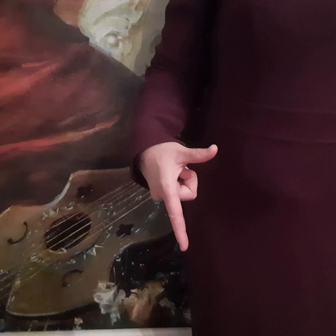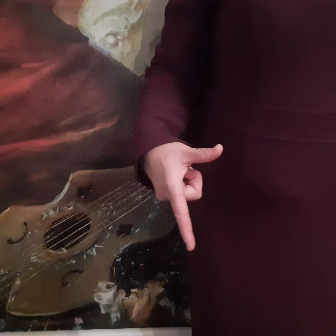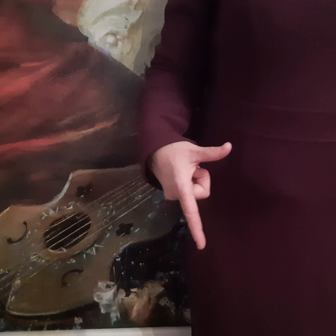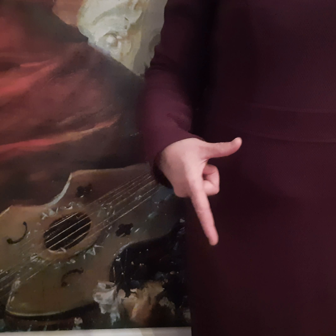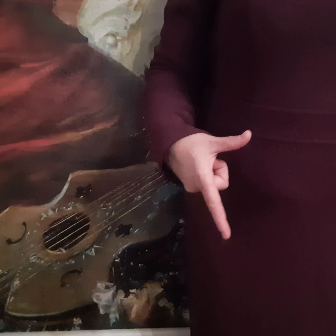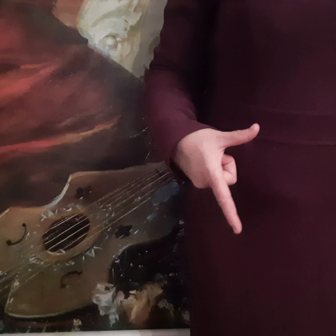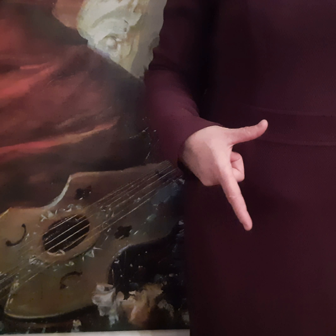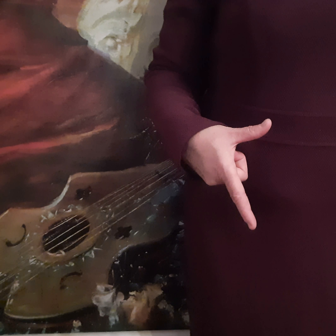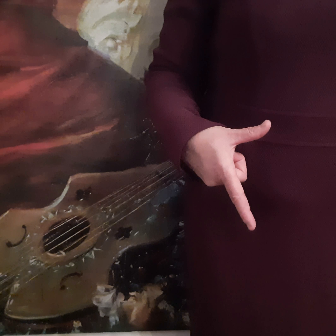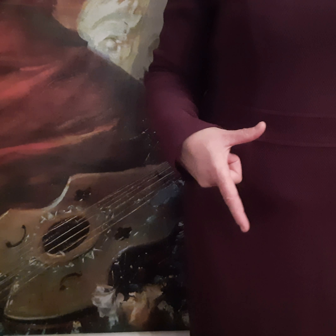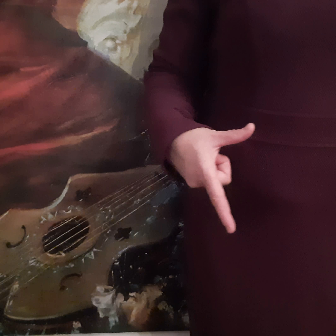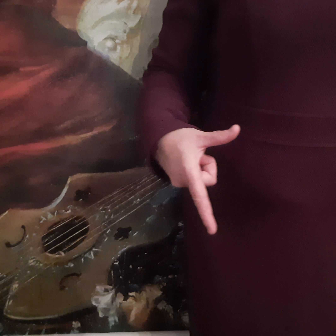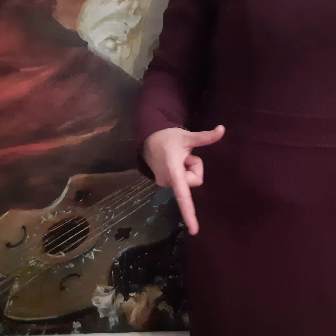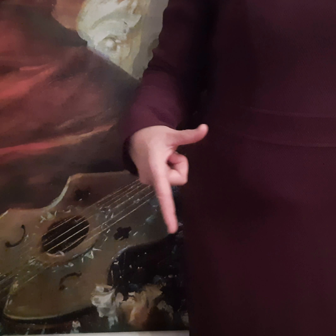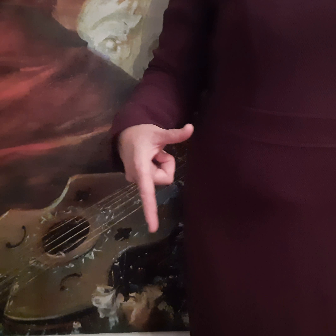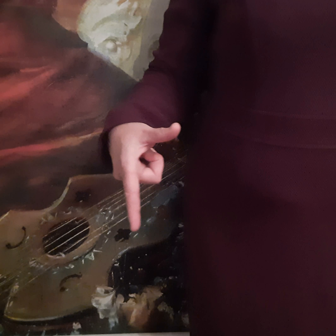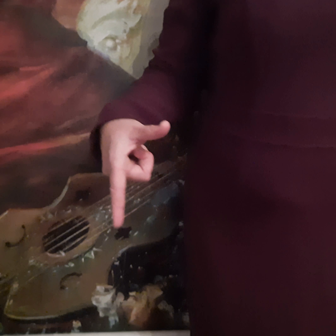Ґ